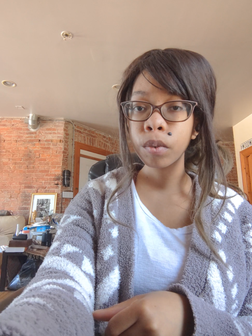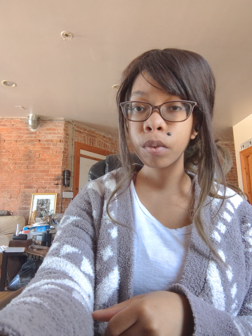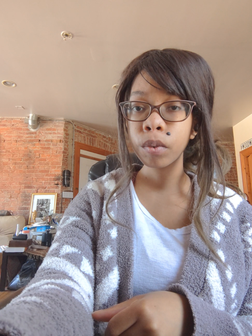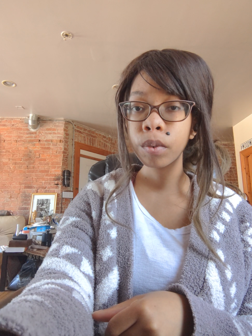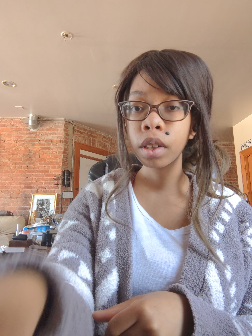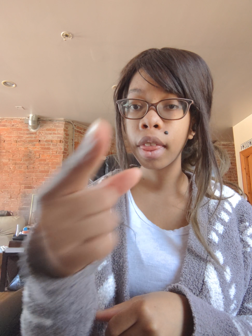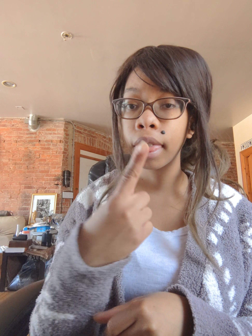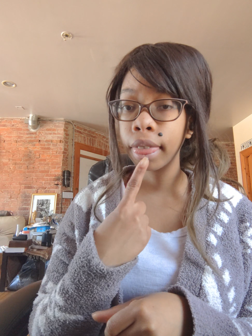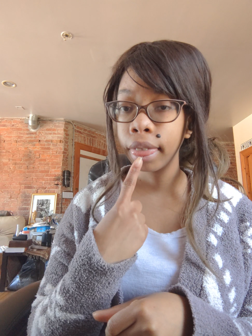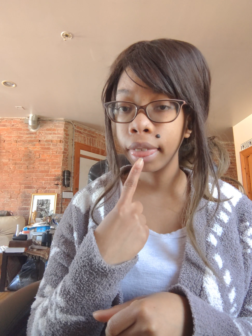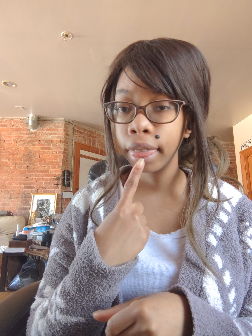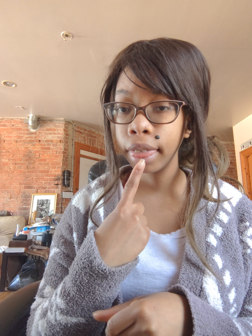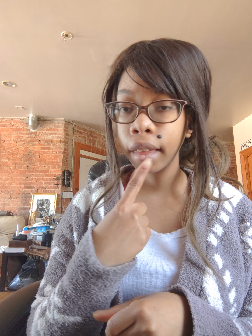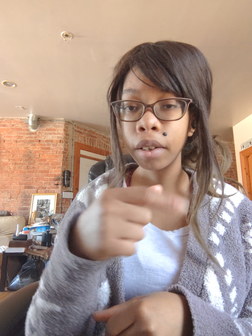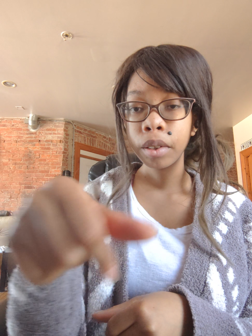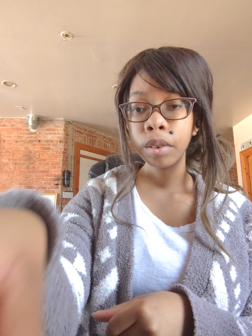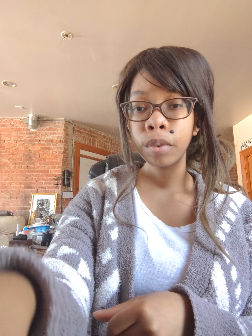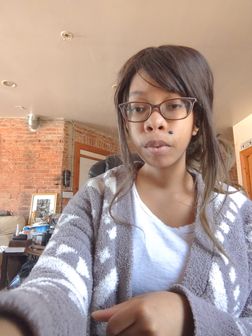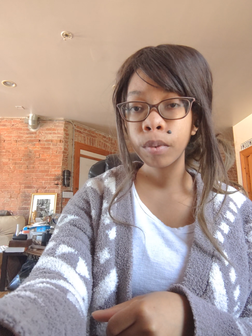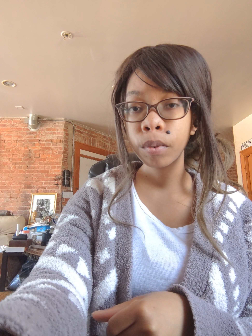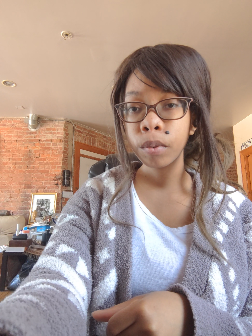tongue